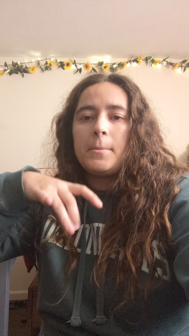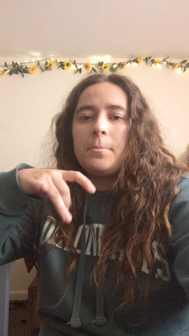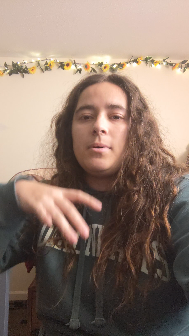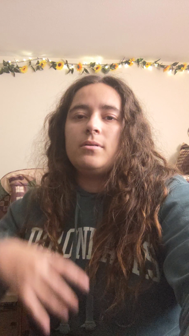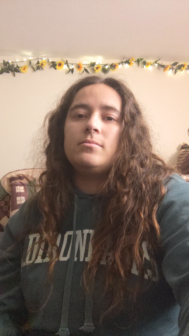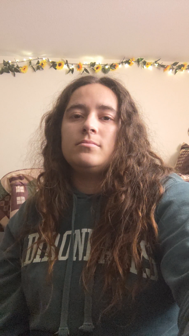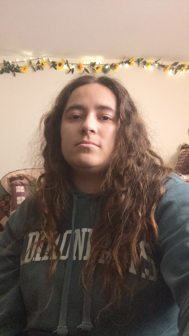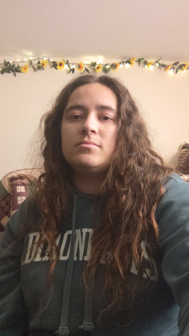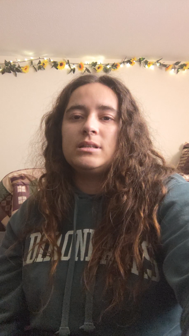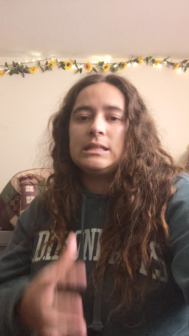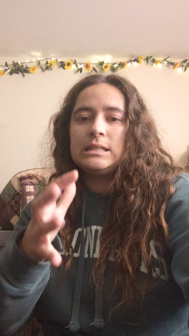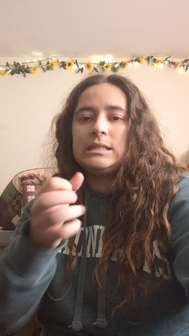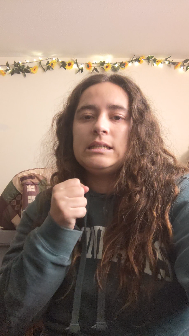get